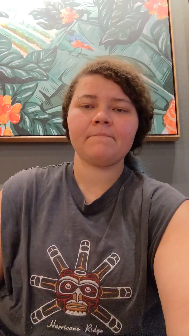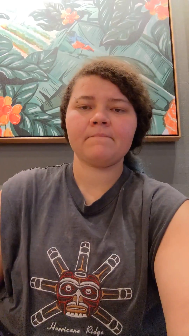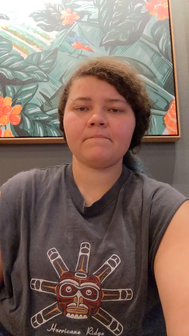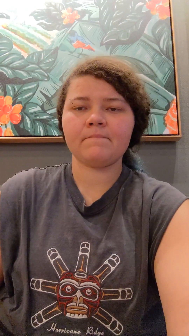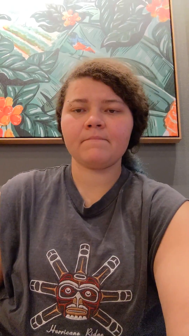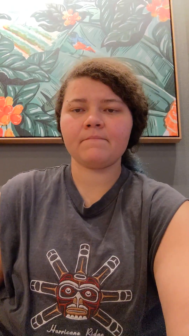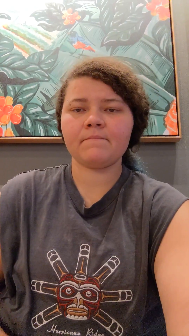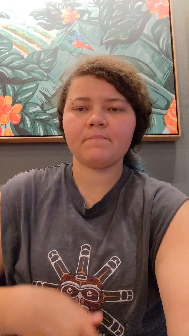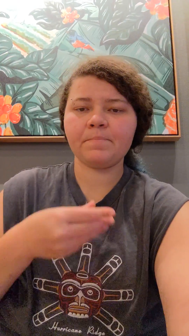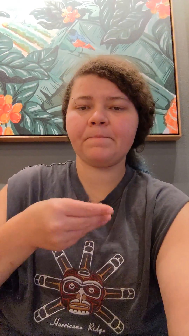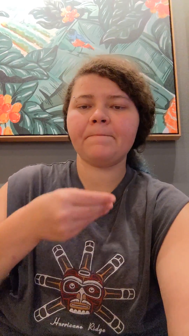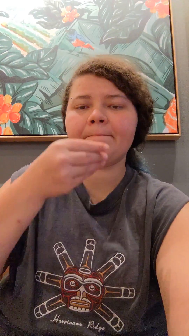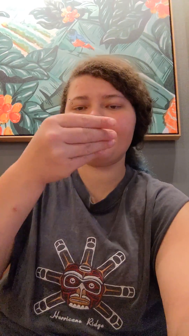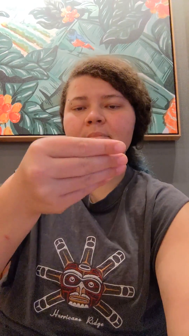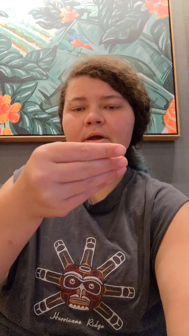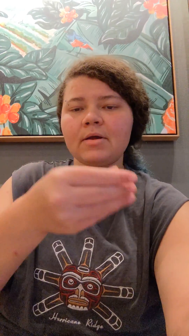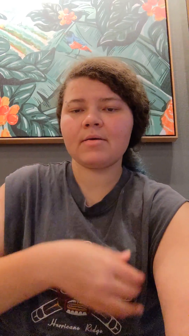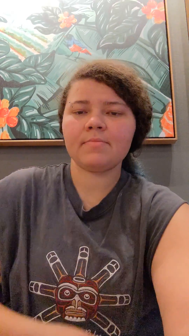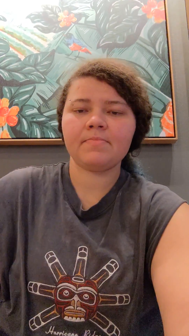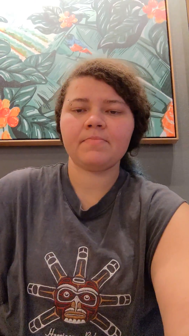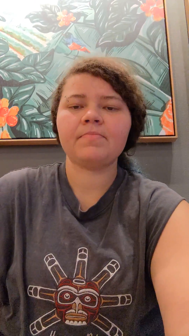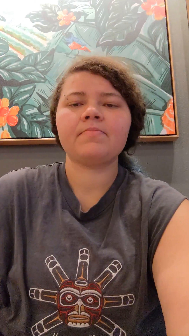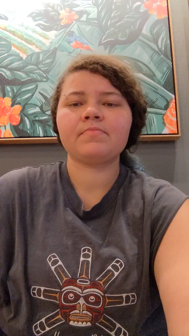buy